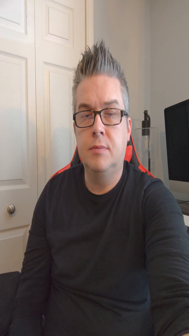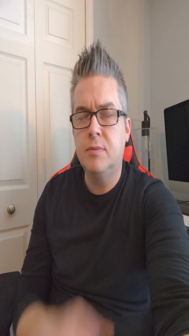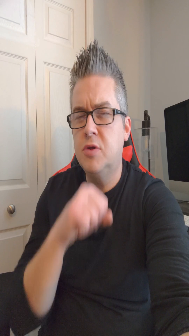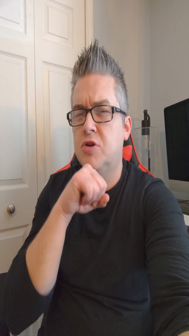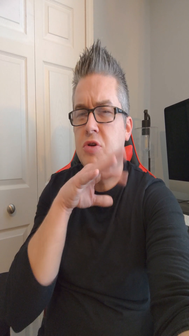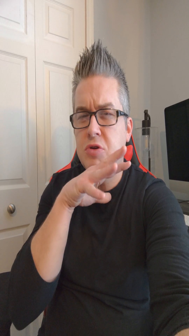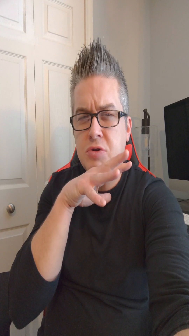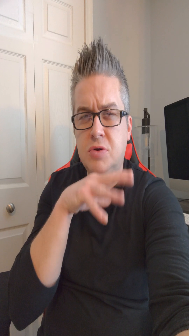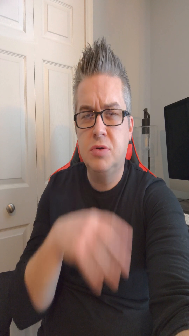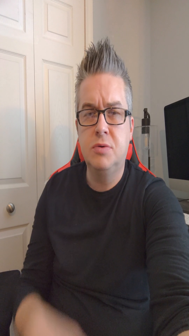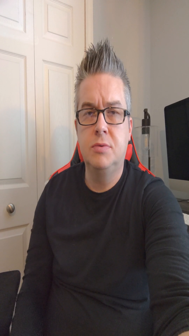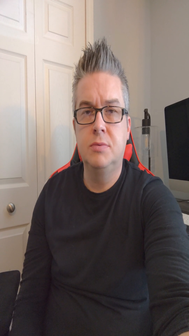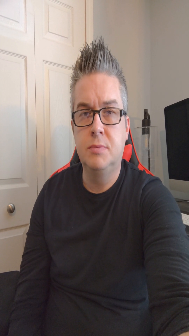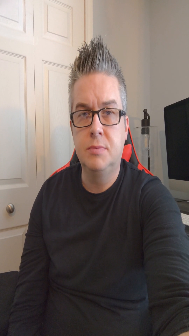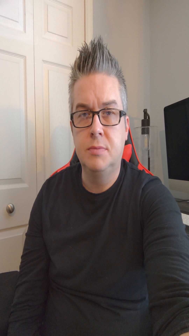dirty